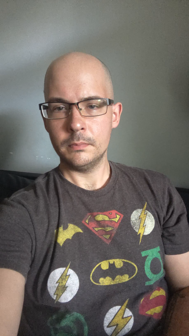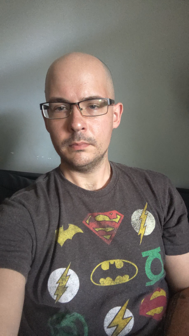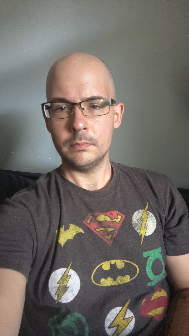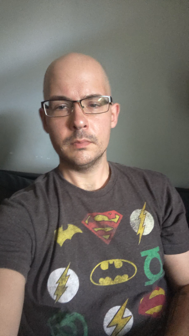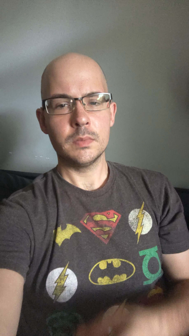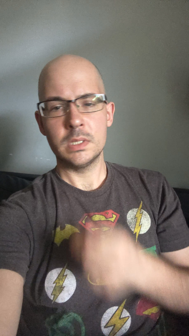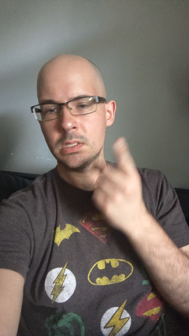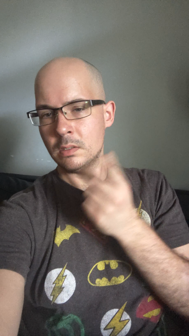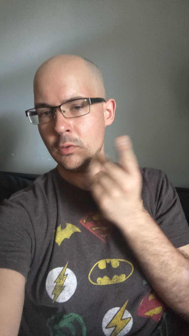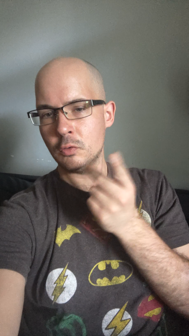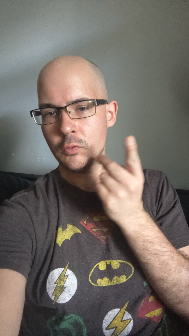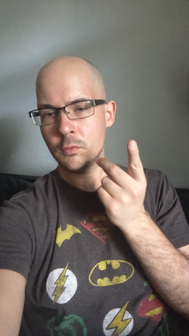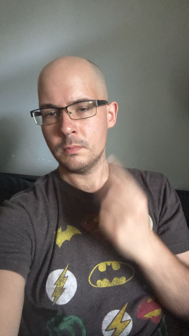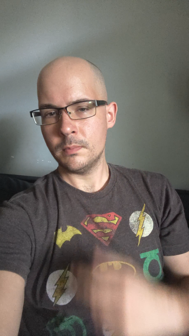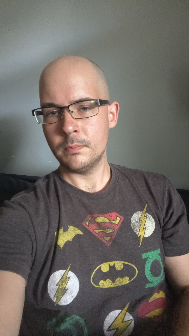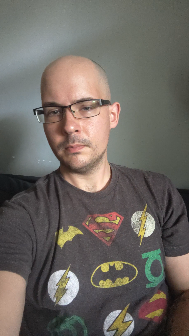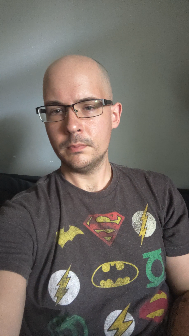dinner